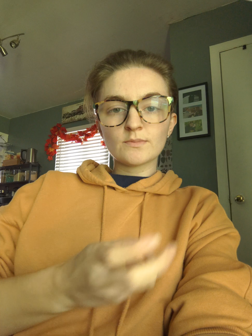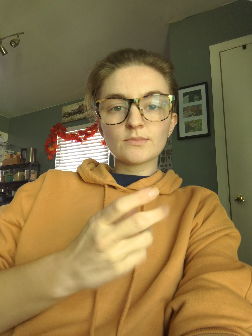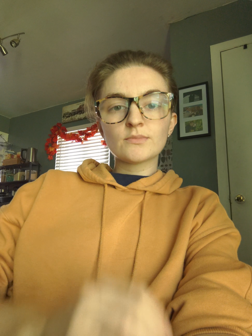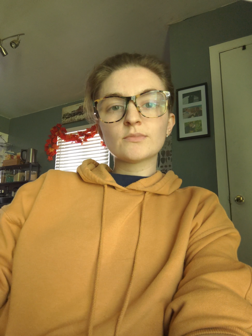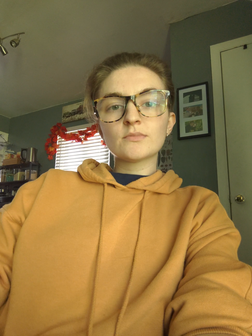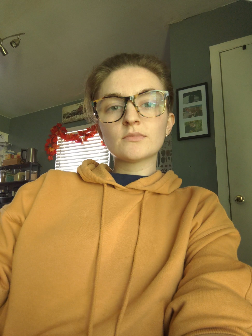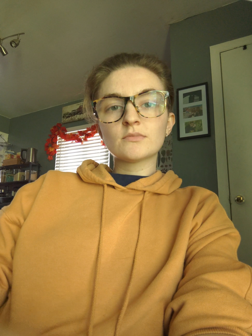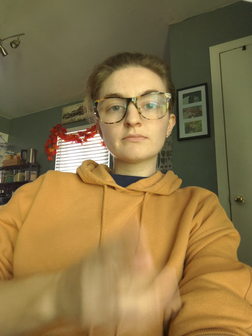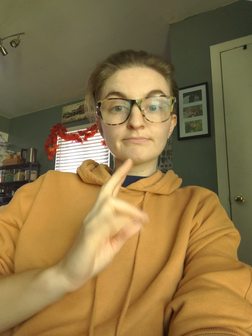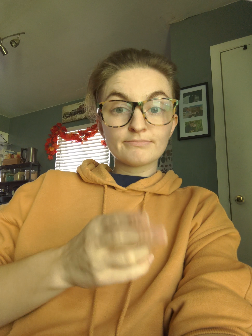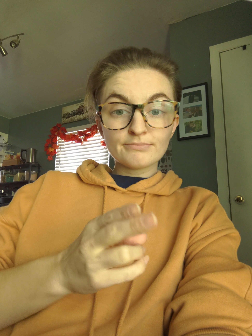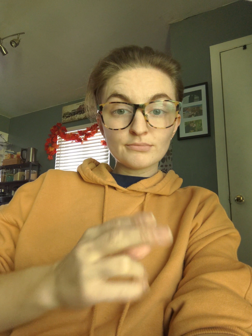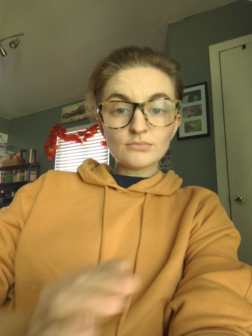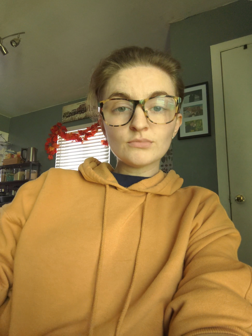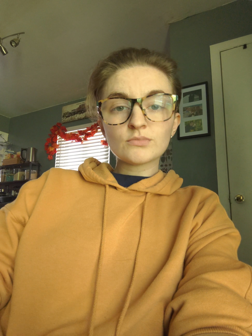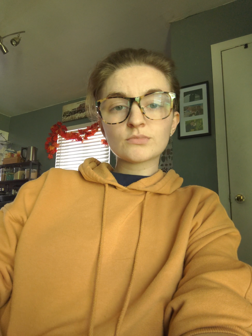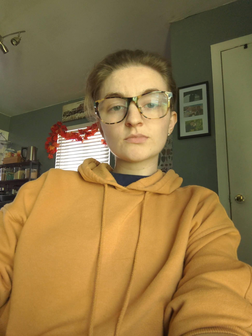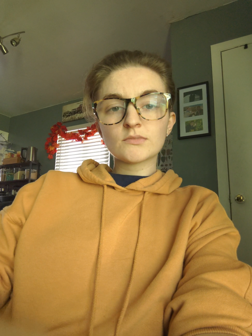hurry